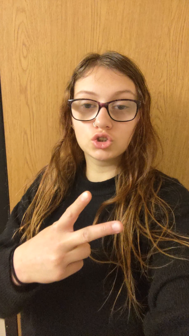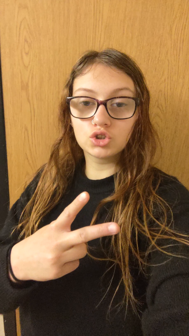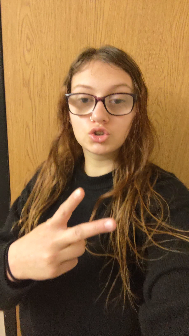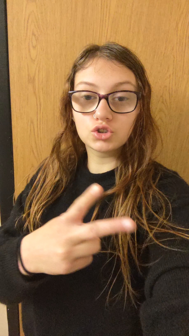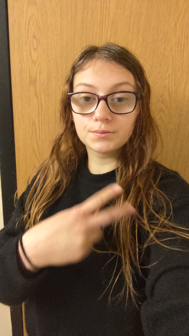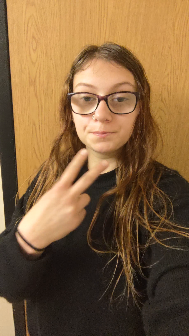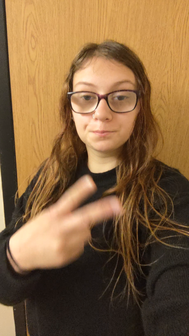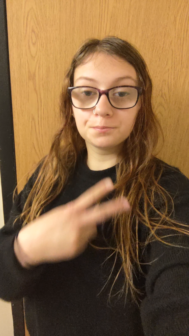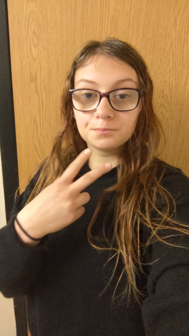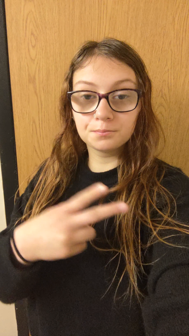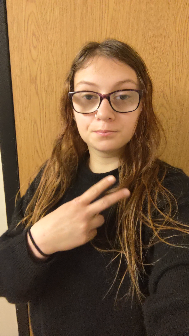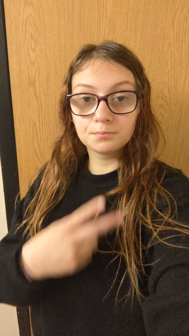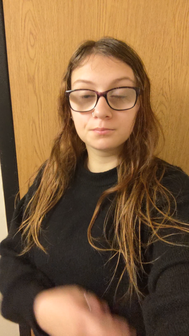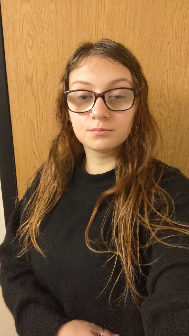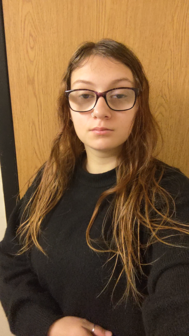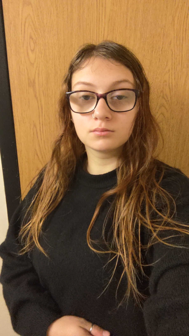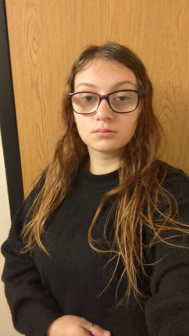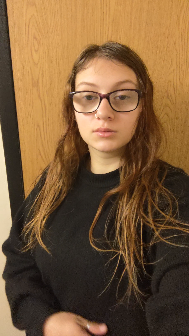sheep